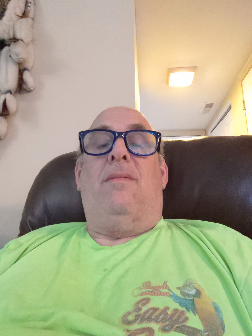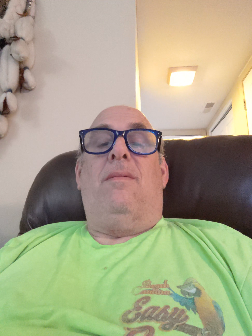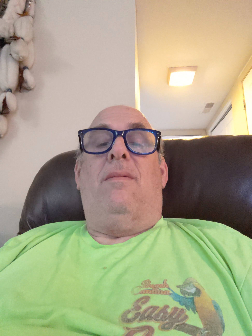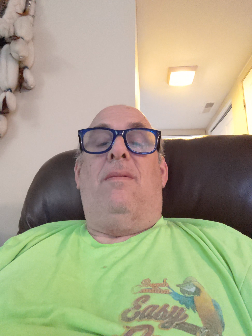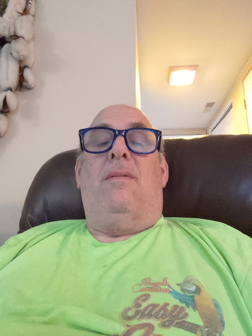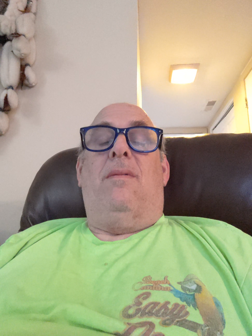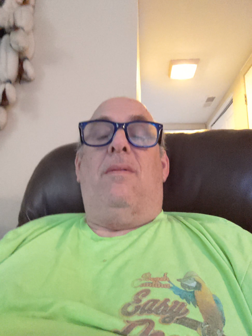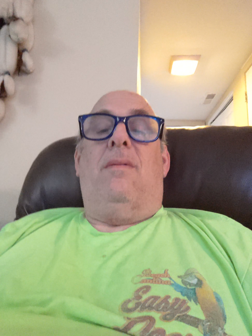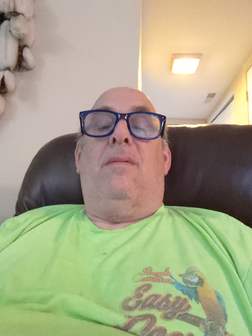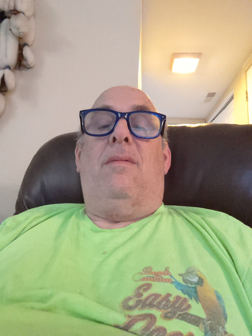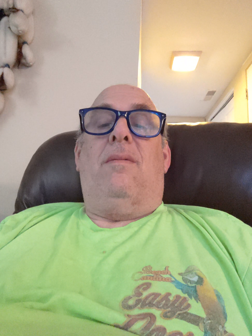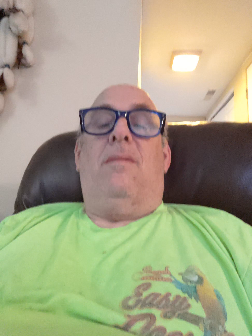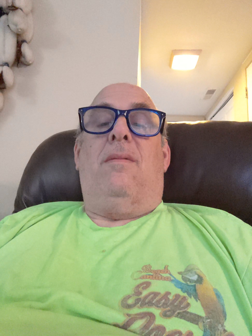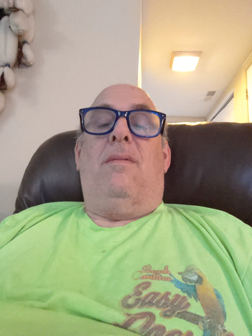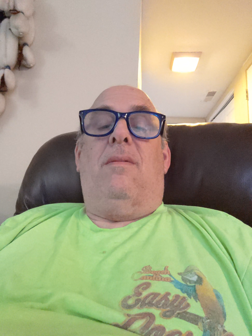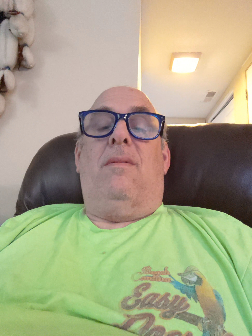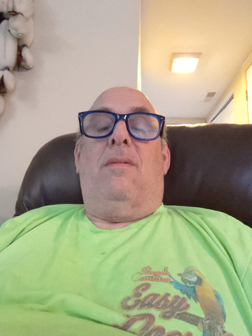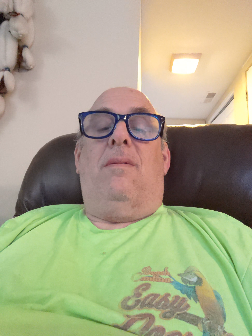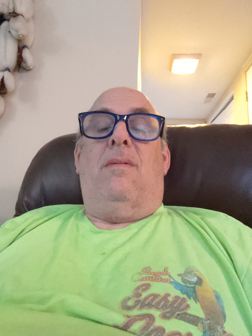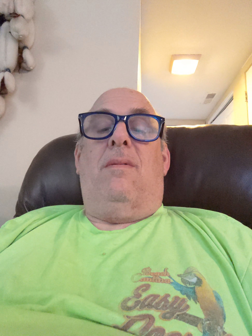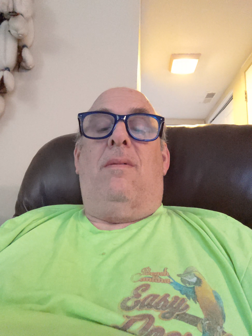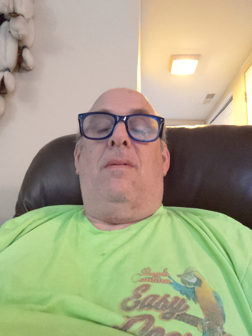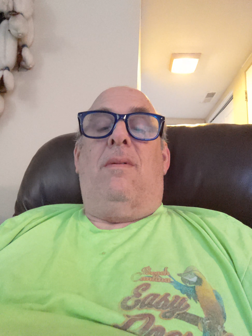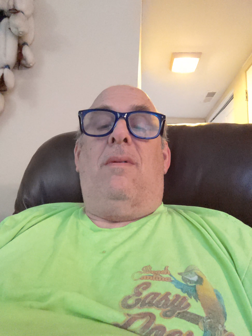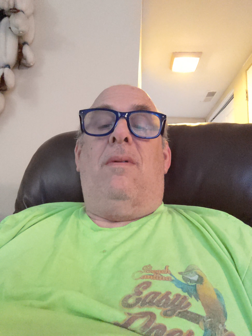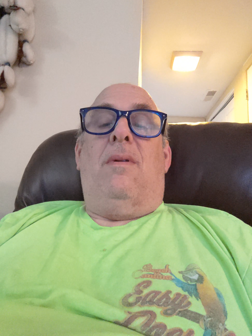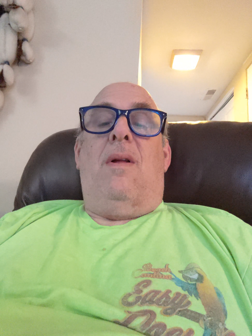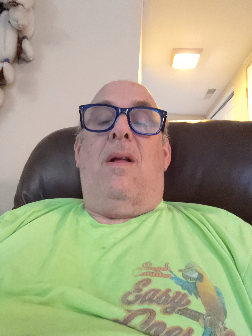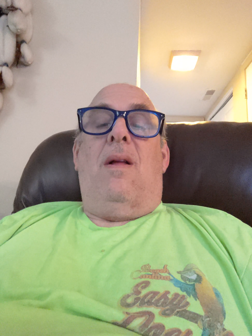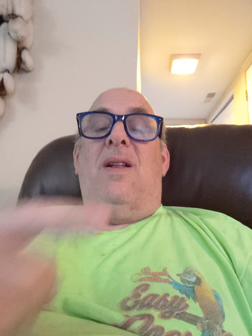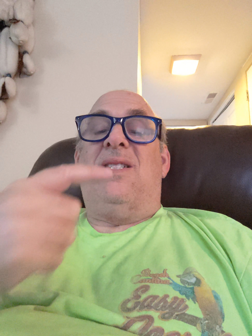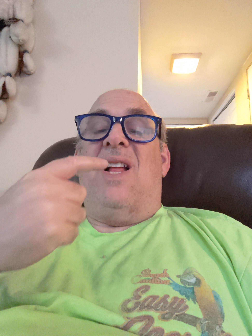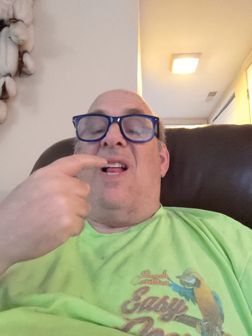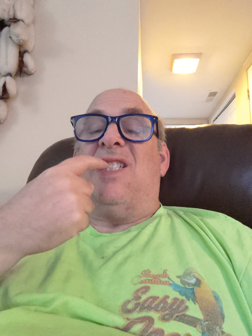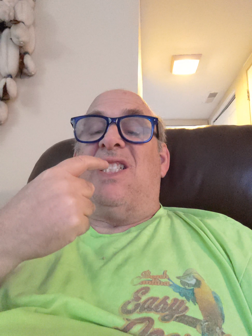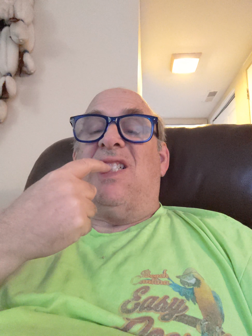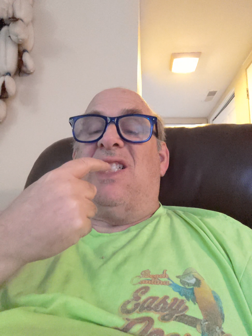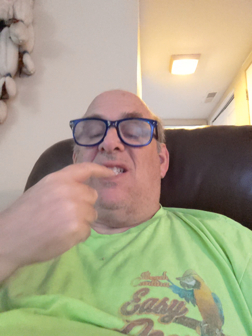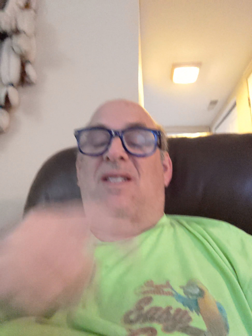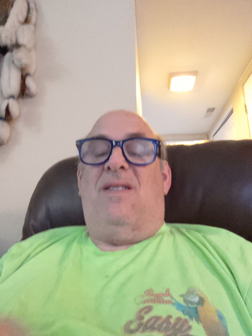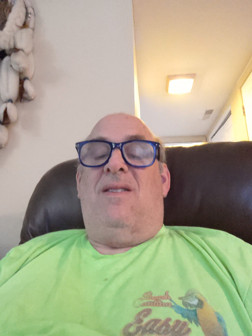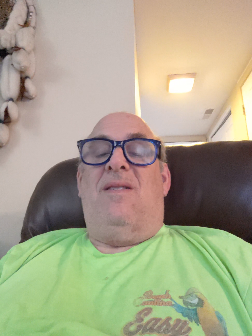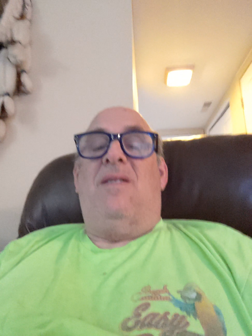window